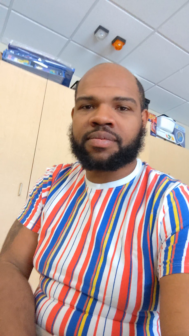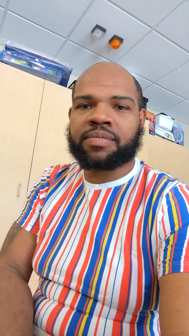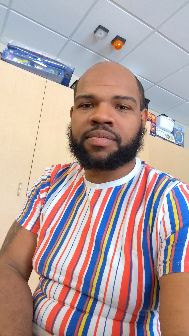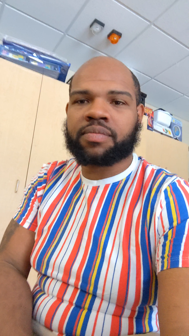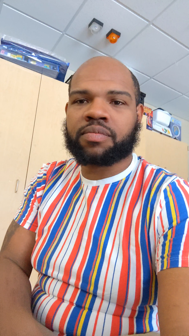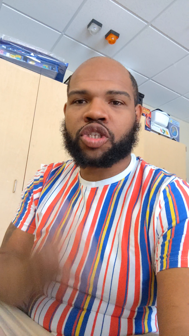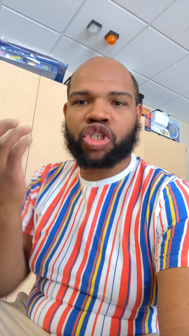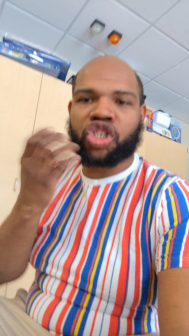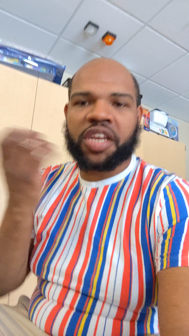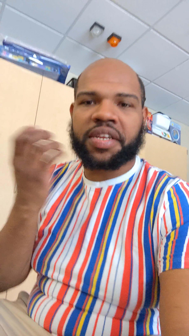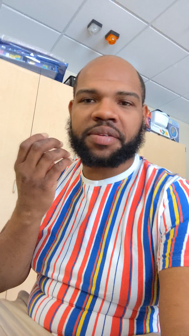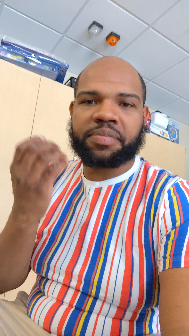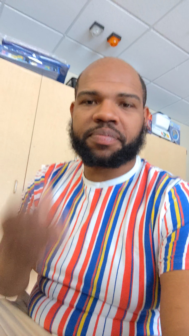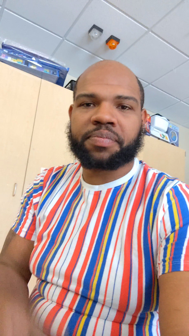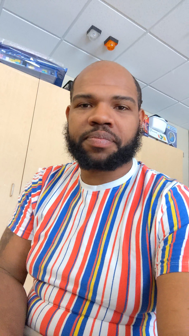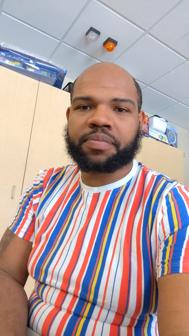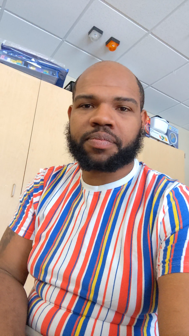shake